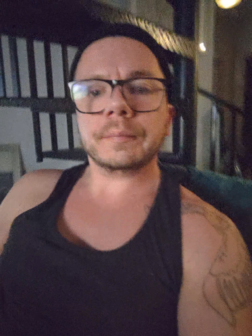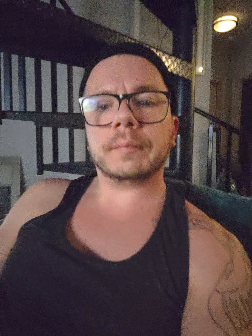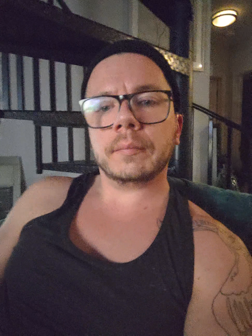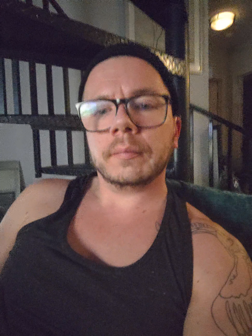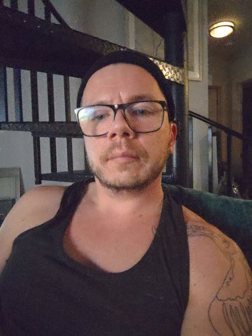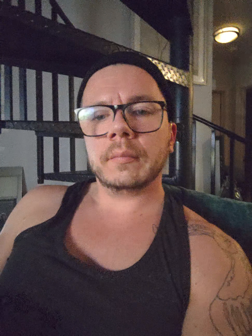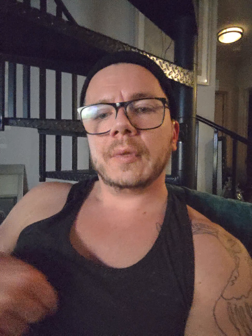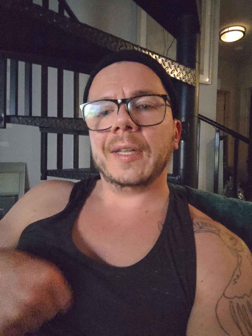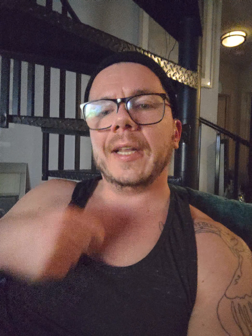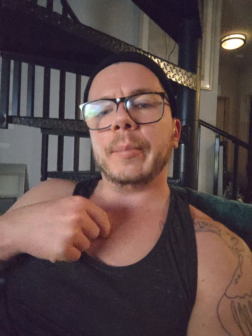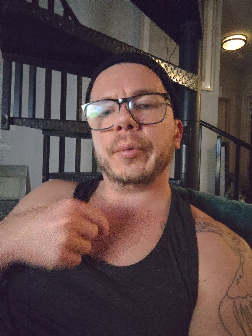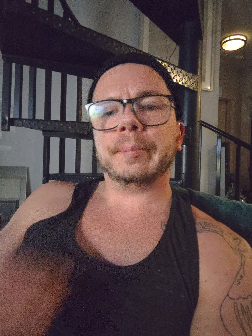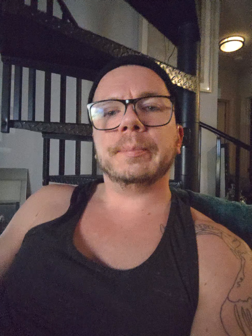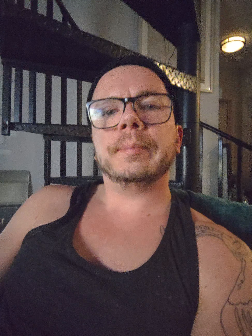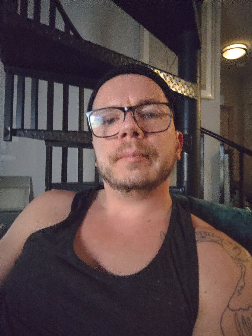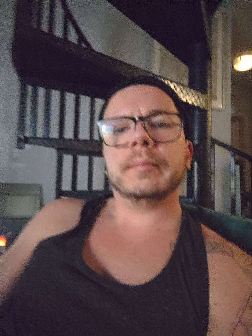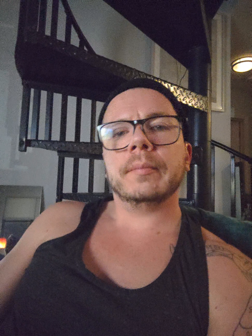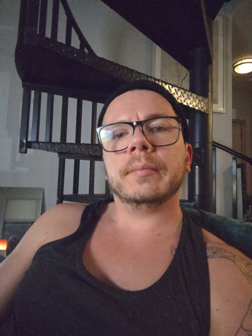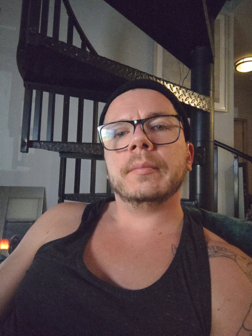zipper